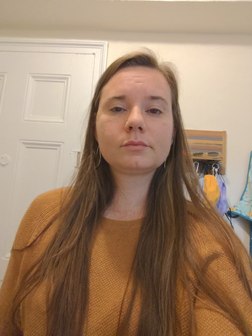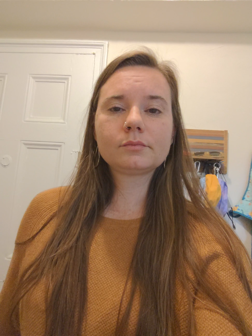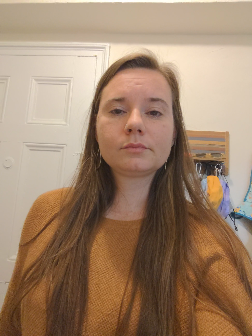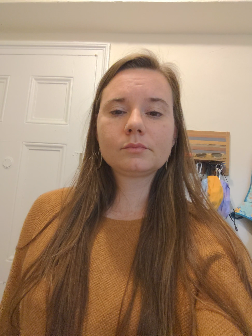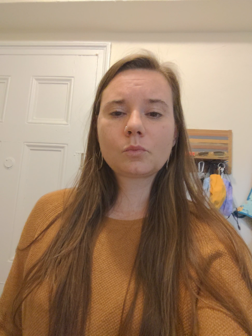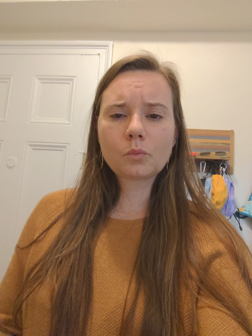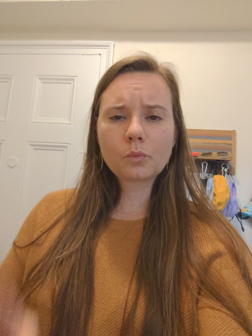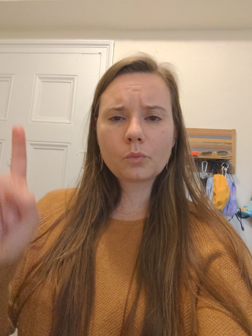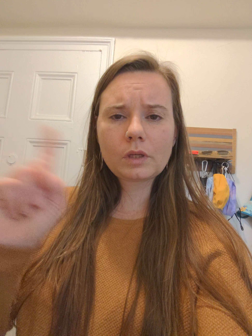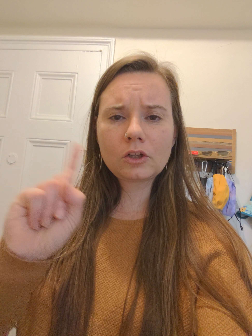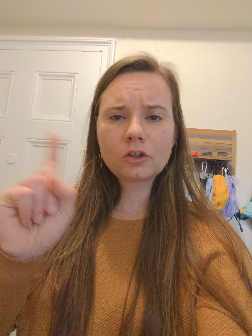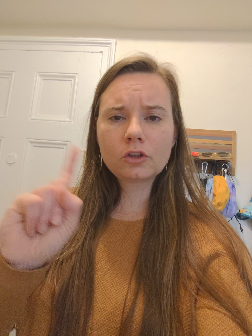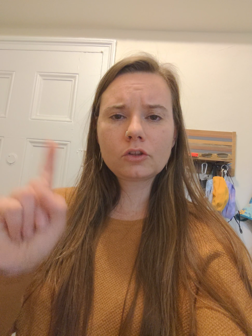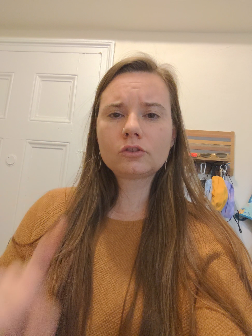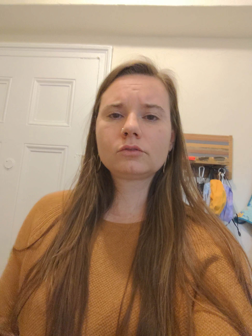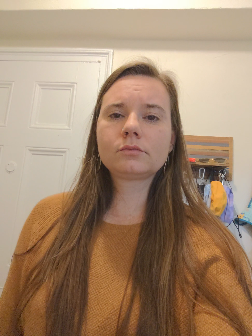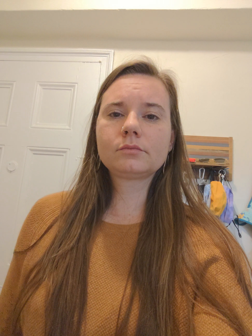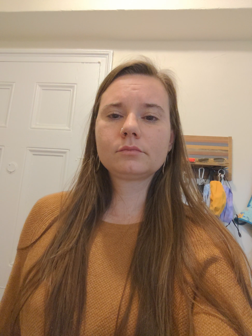where